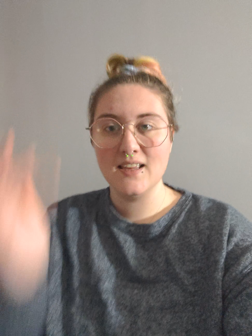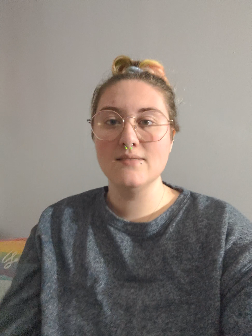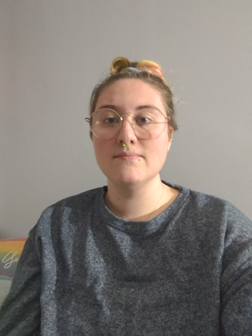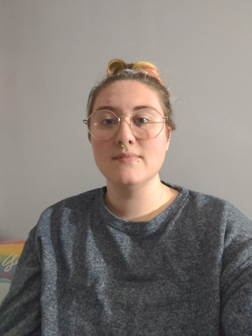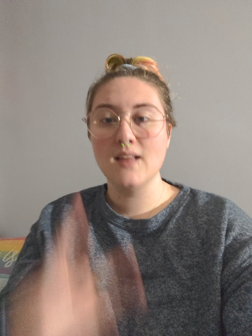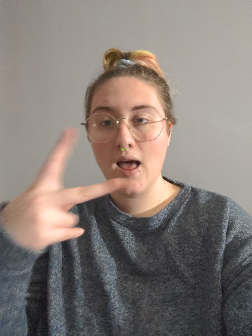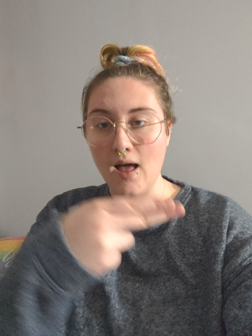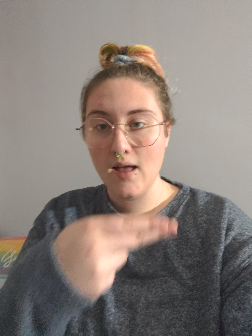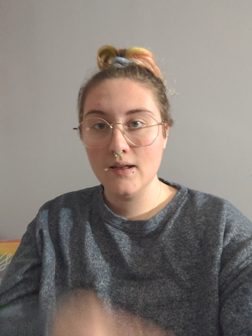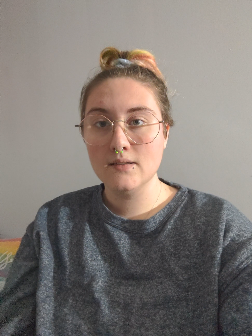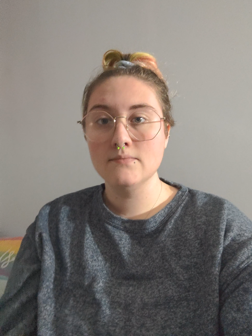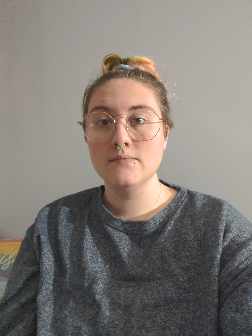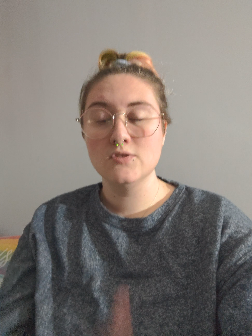cut